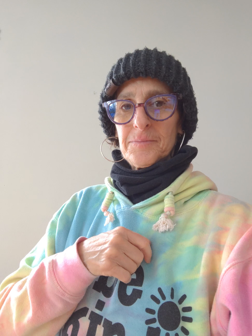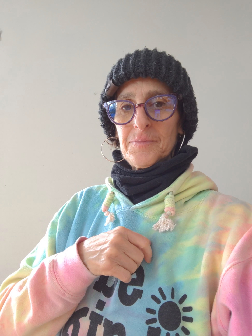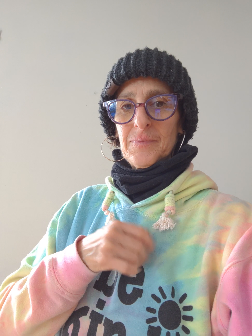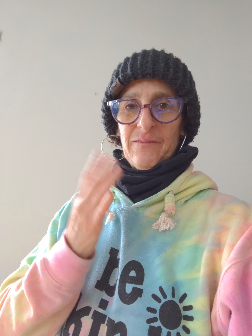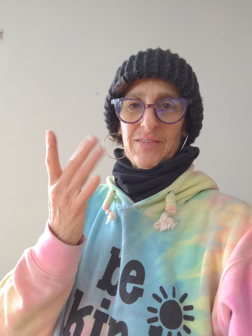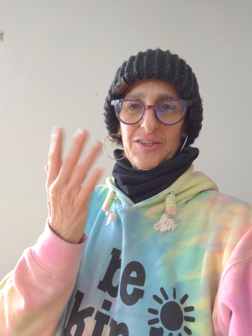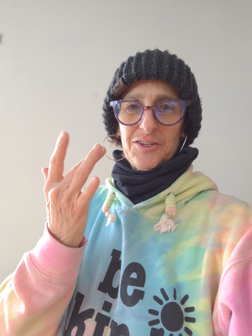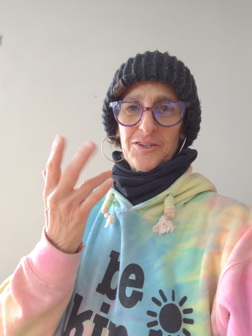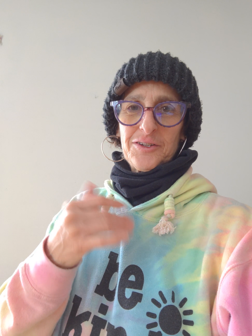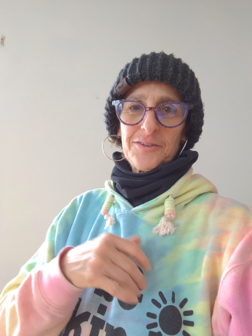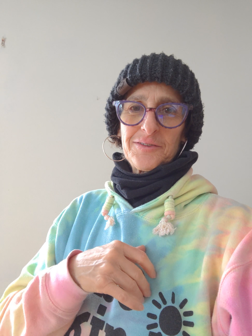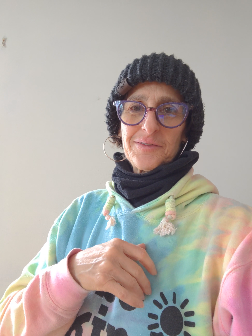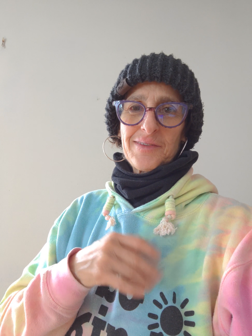finger